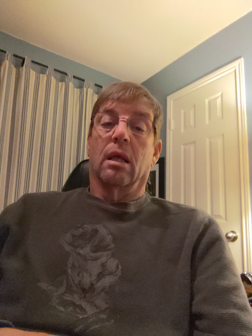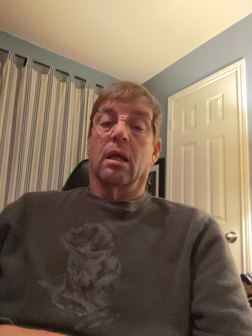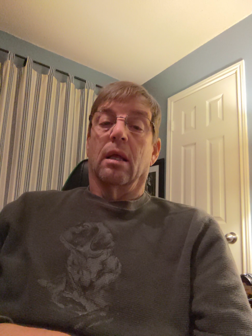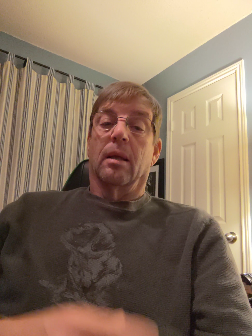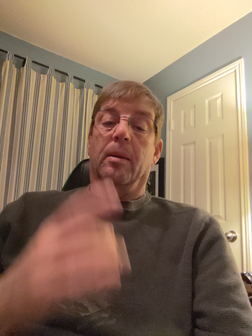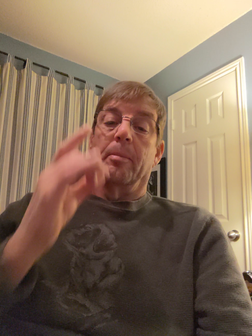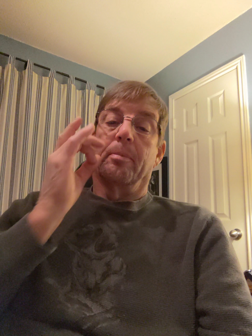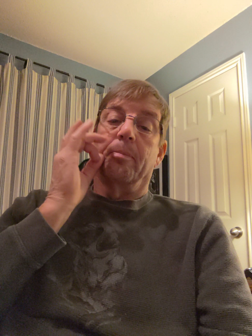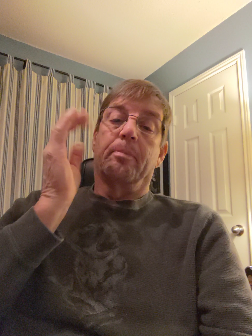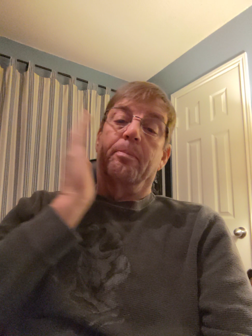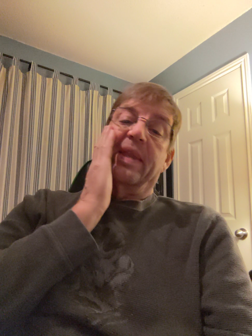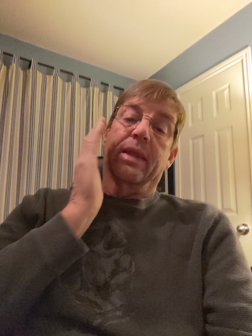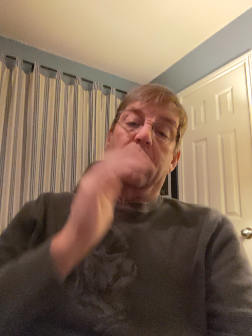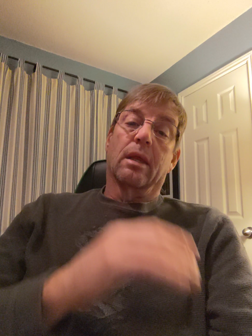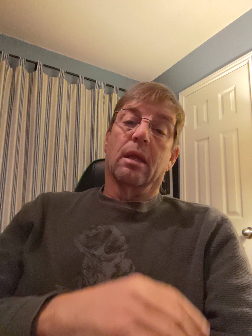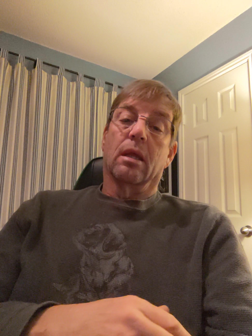bee